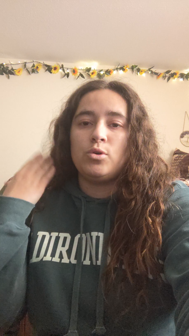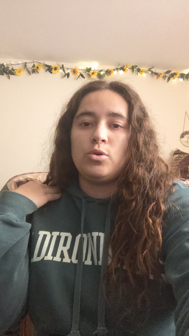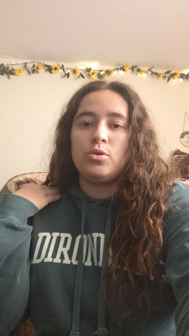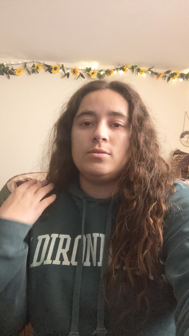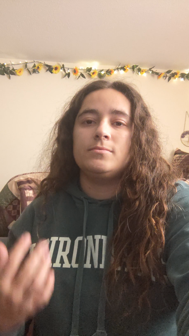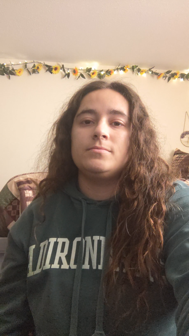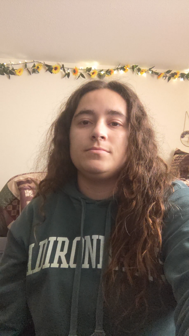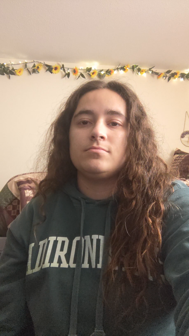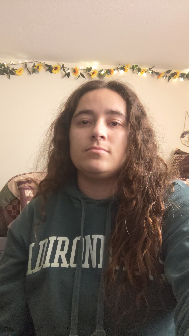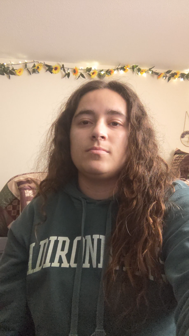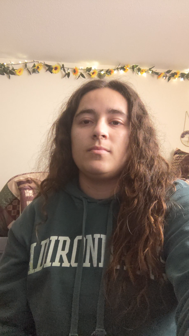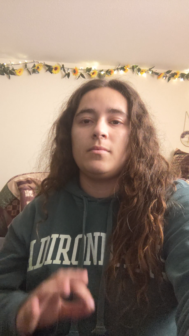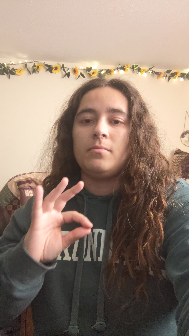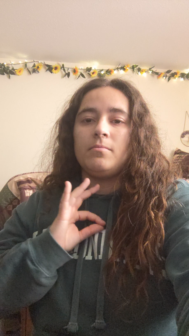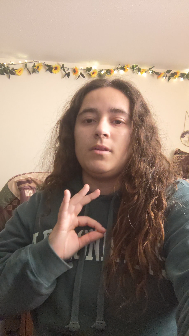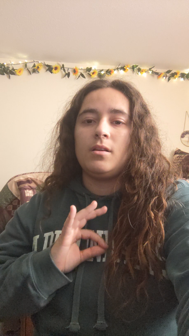button